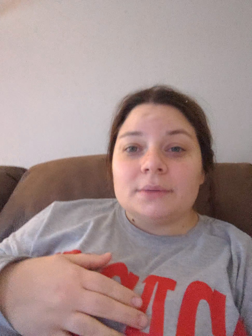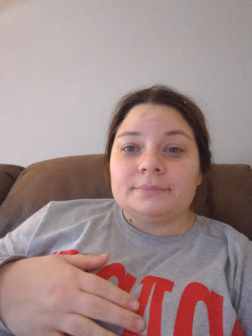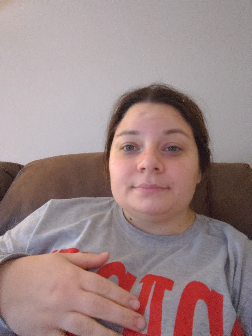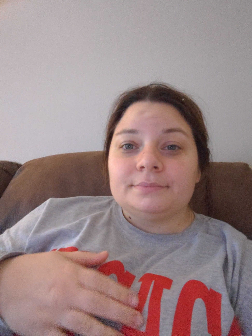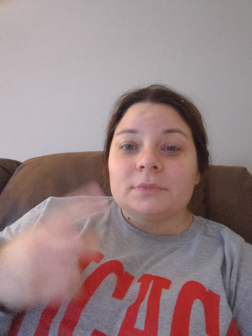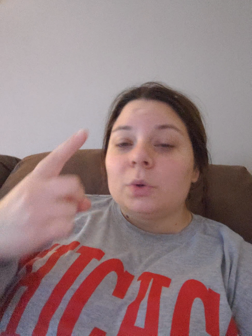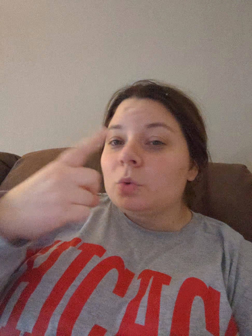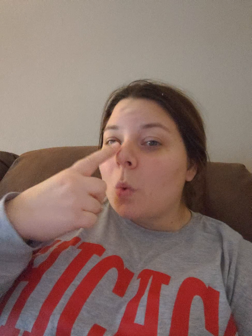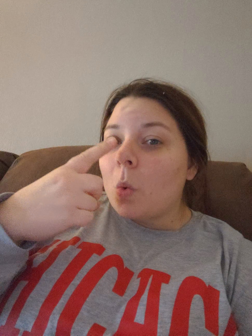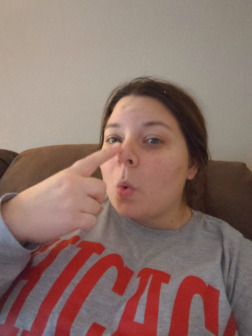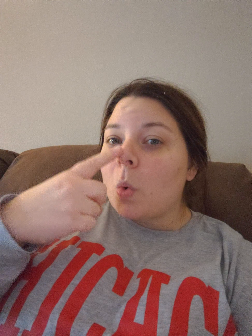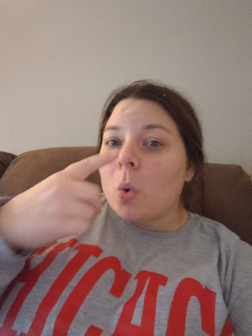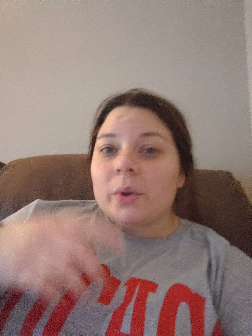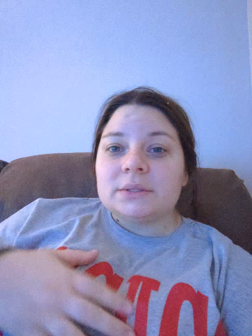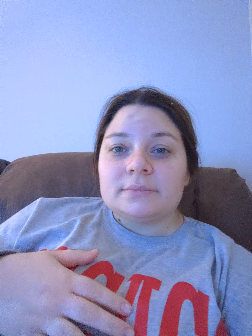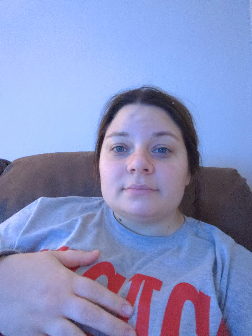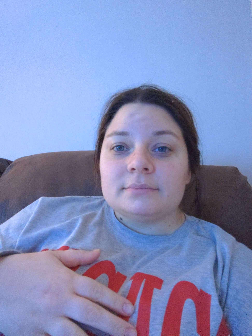nose